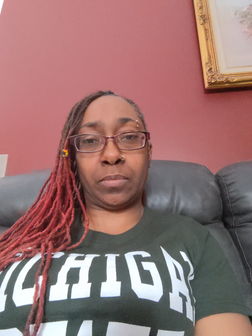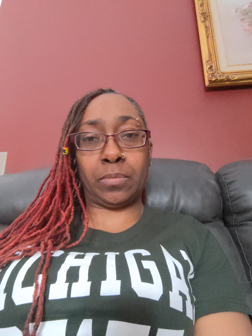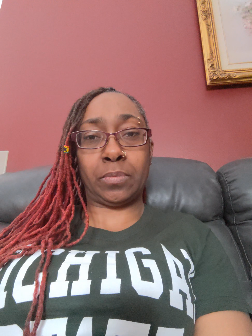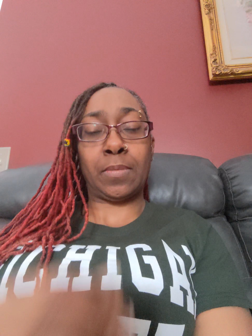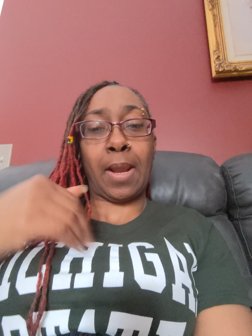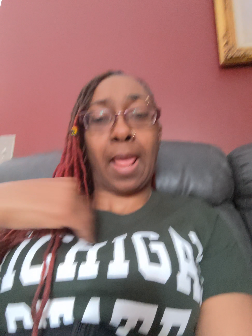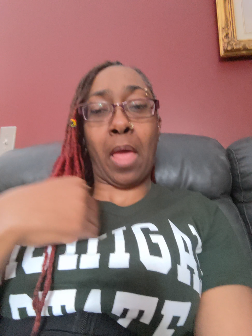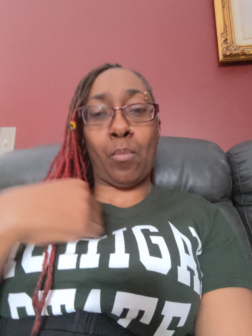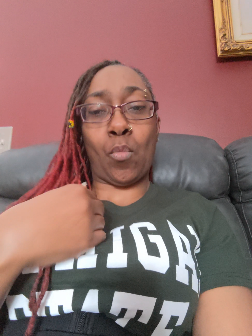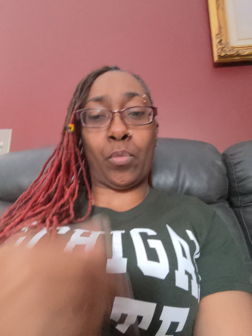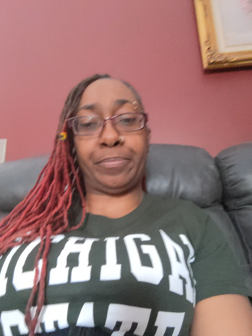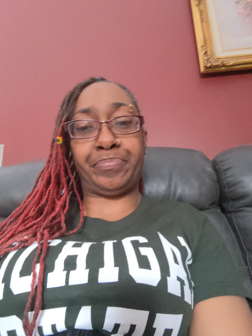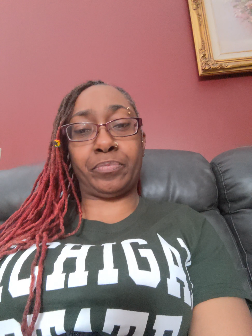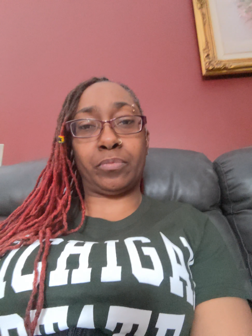animal